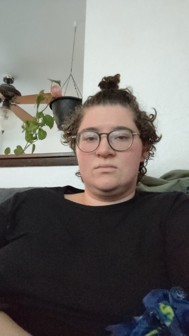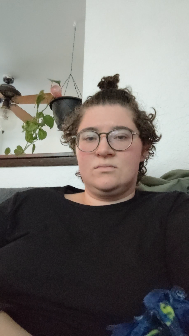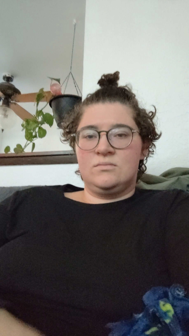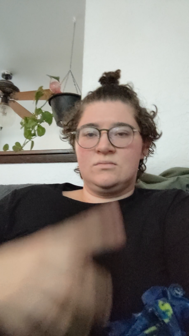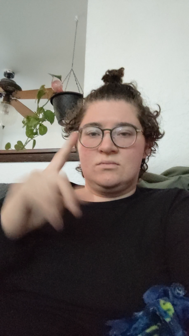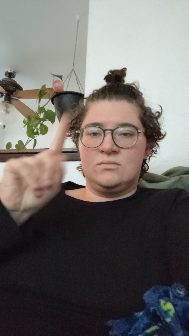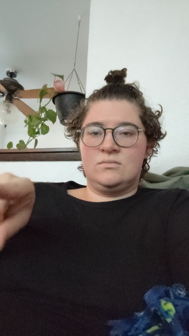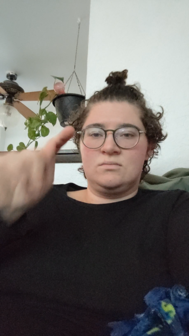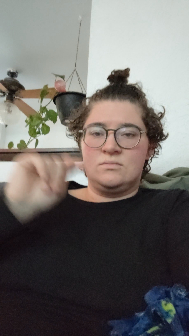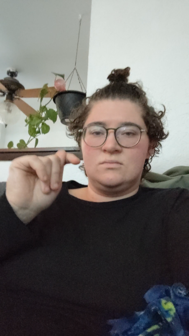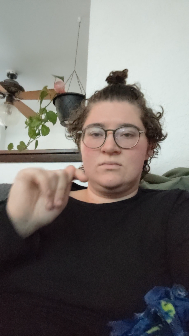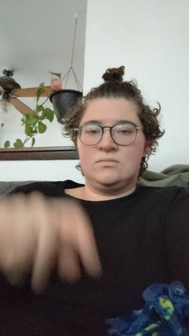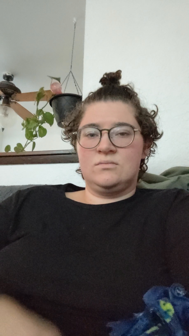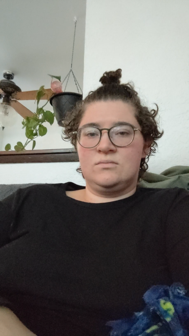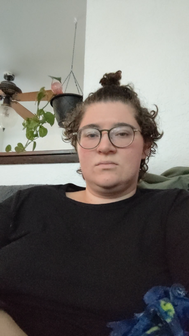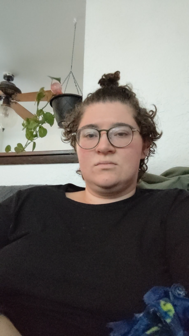go potty